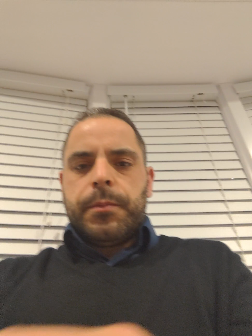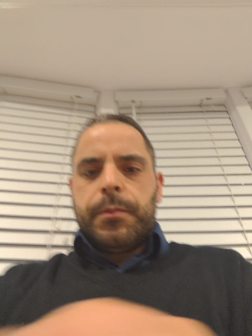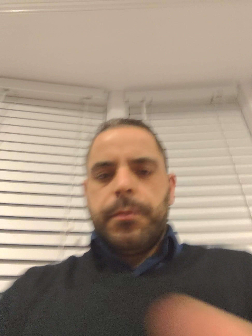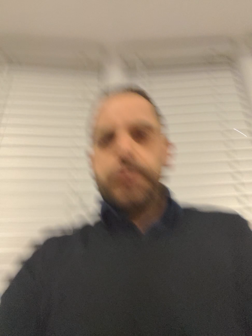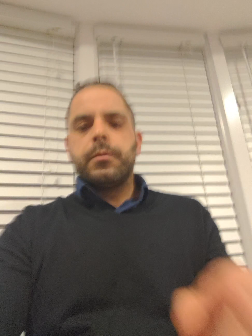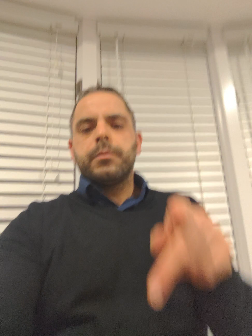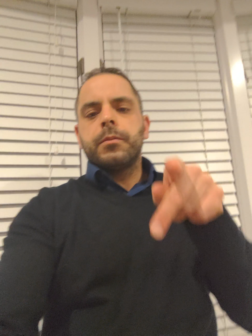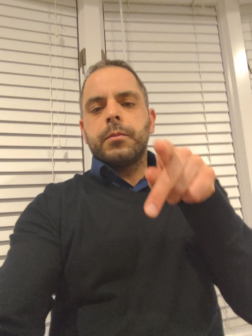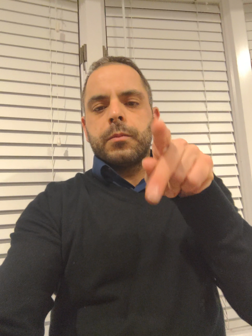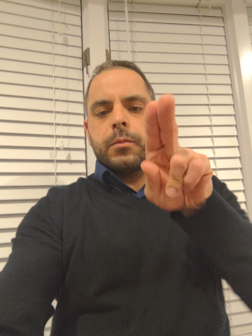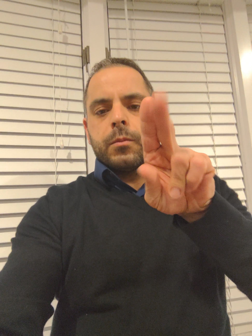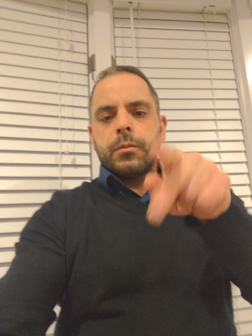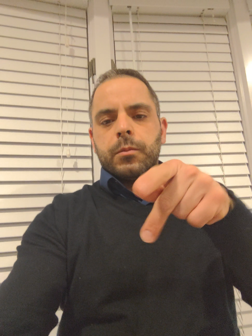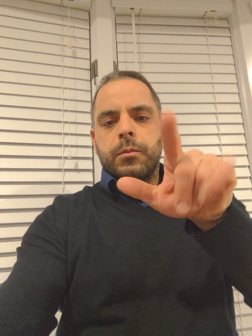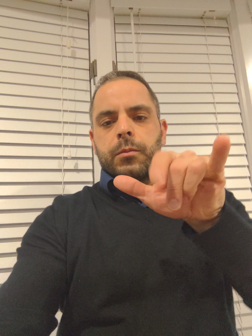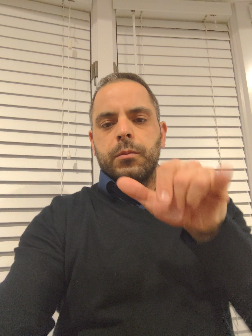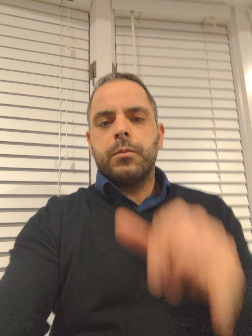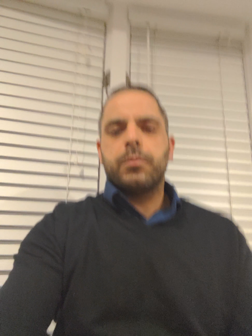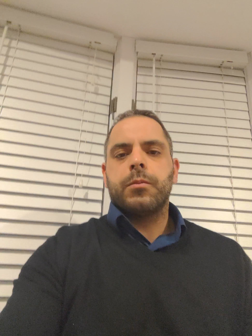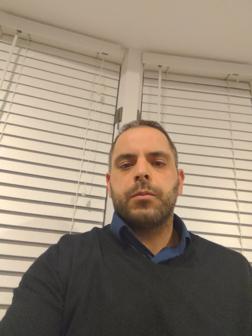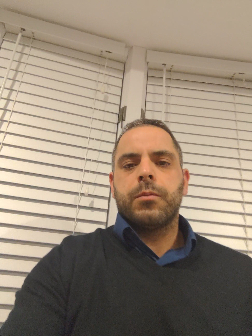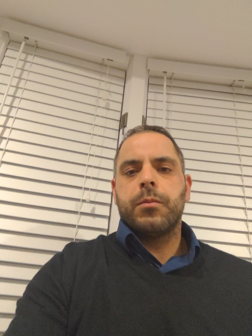puppy